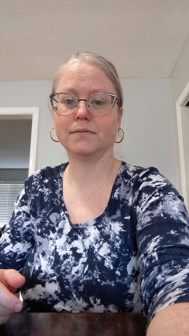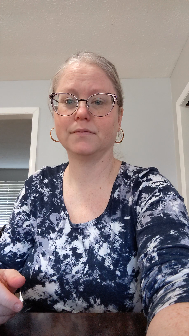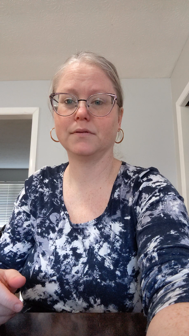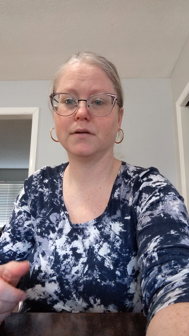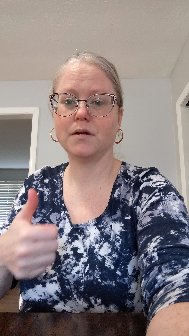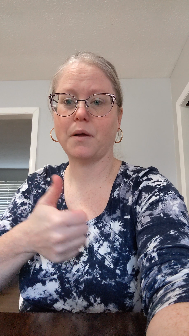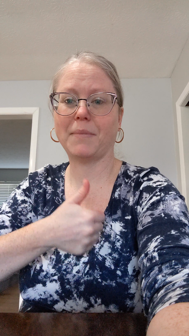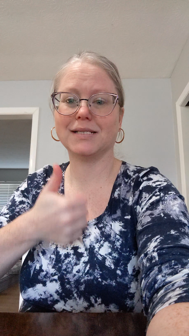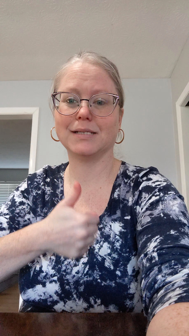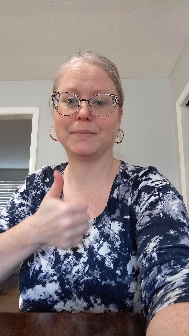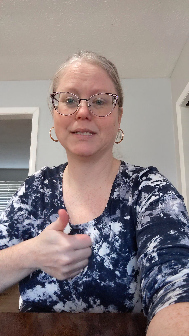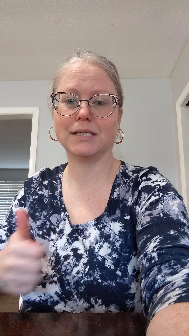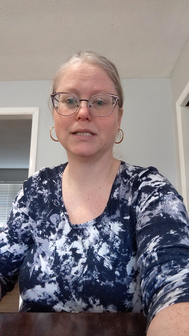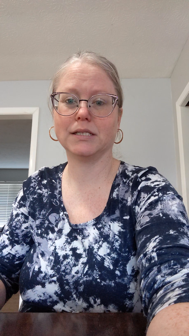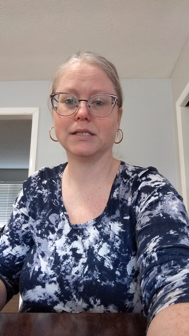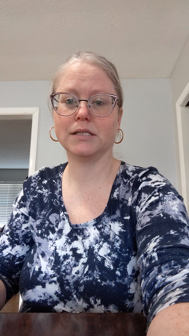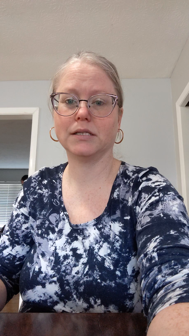basement